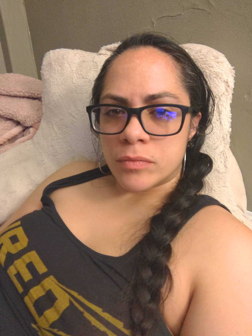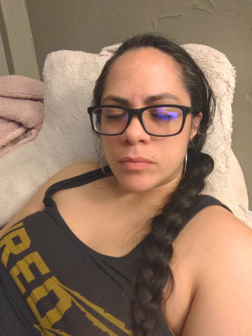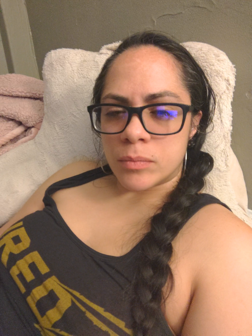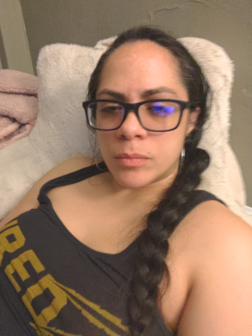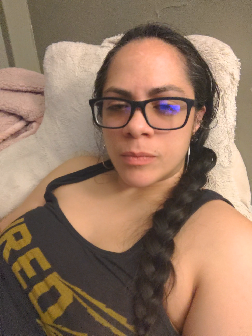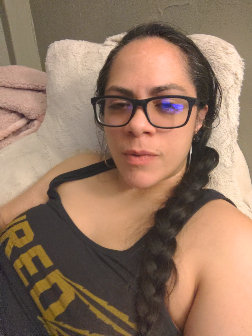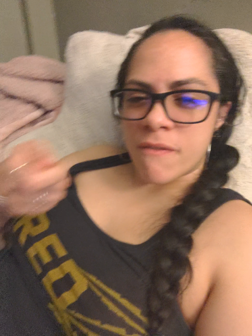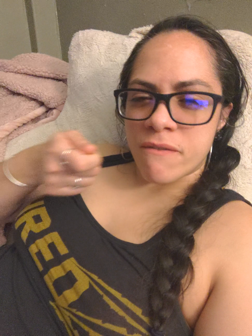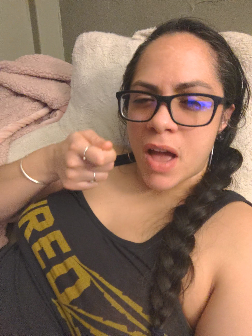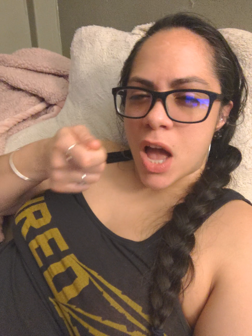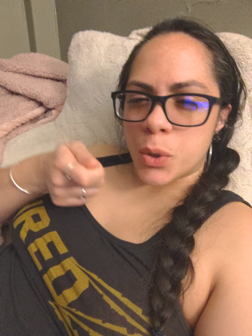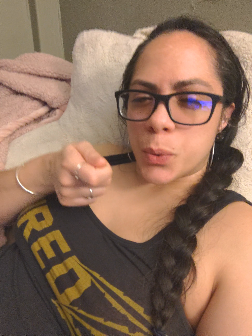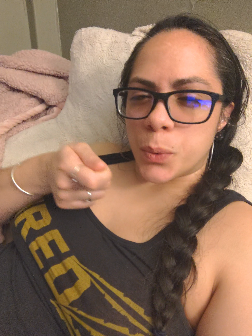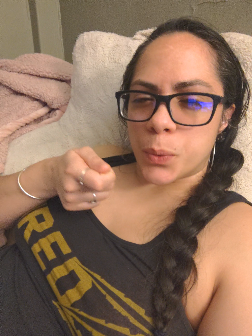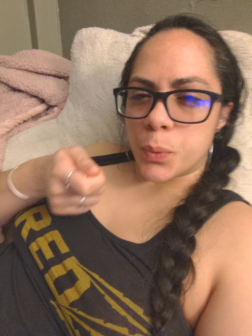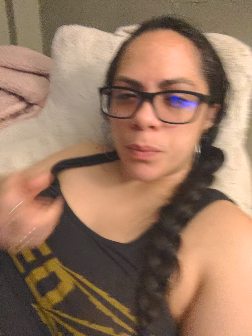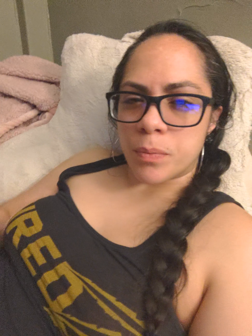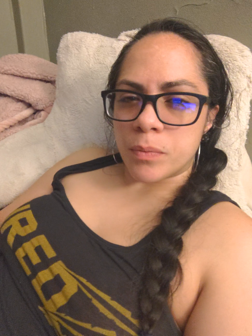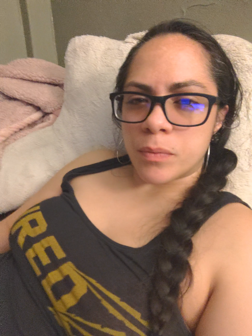vacuum